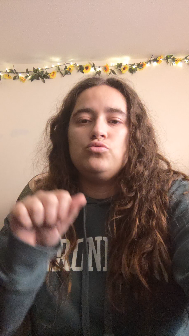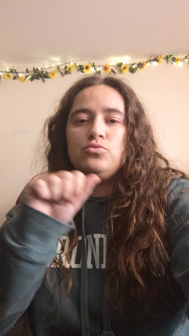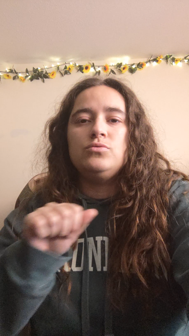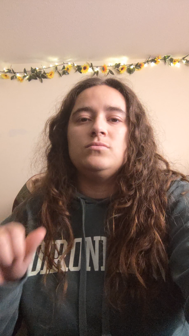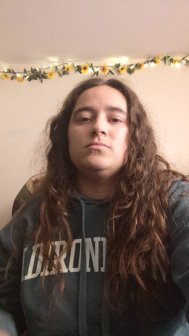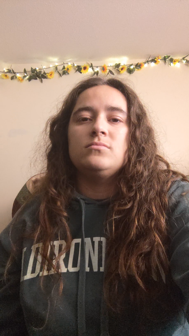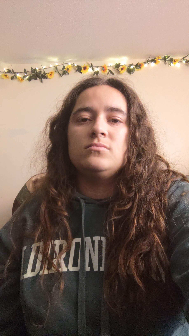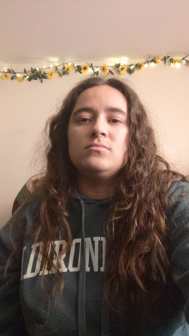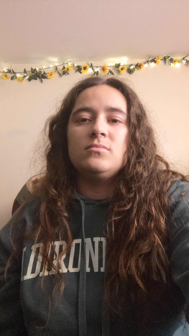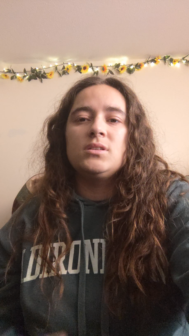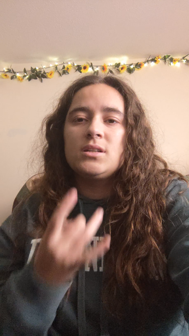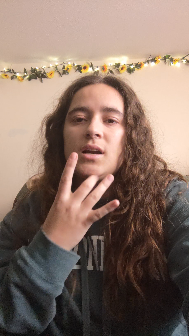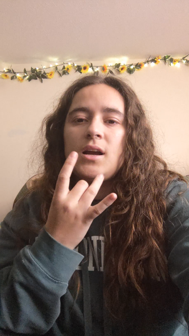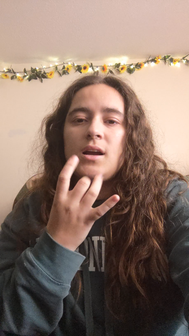light bulb